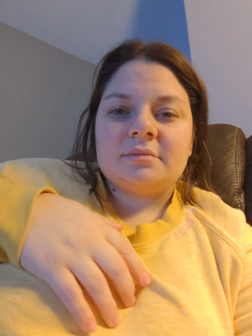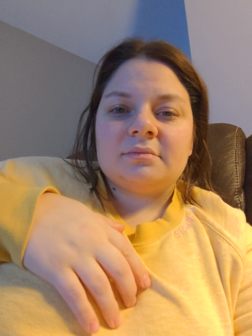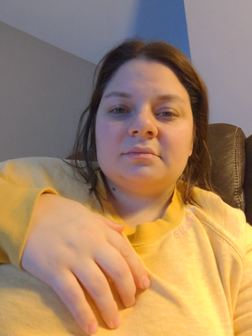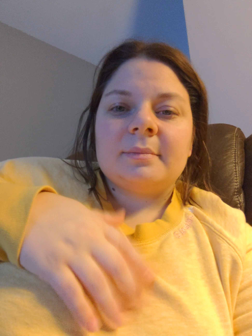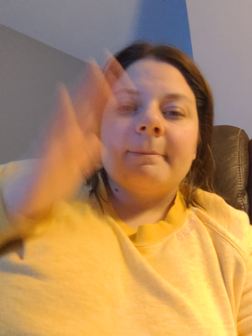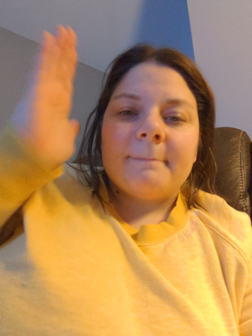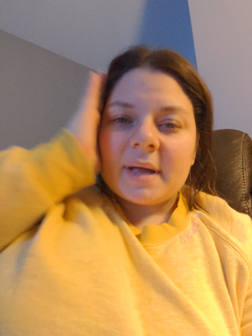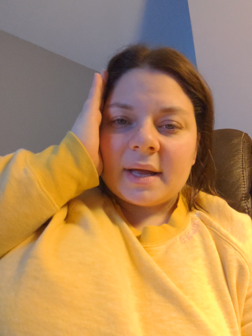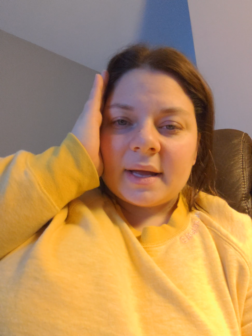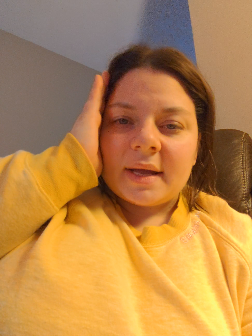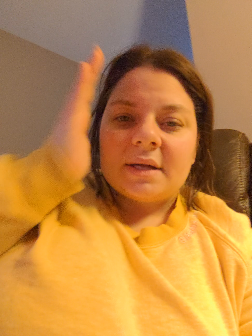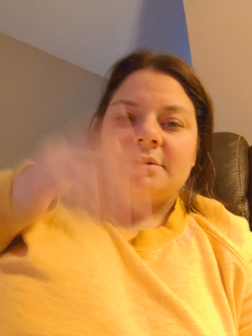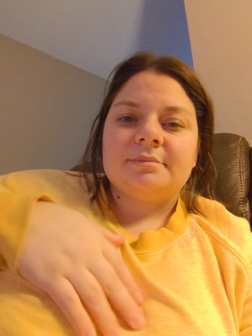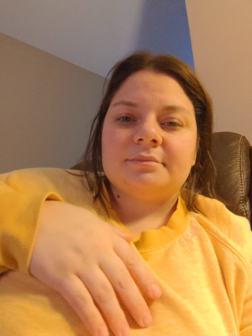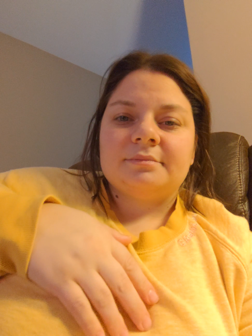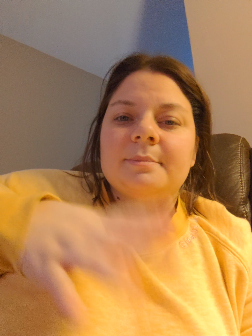bed